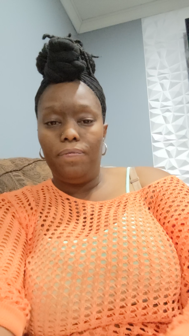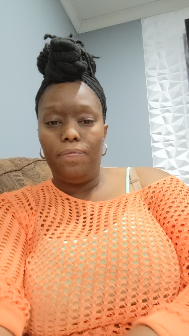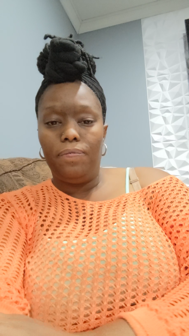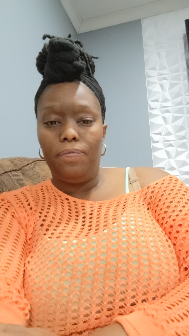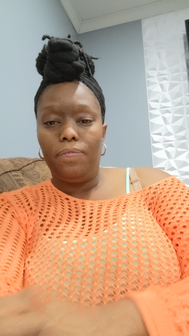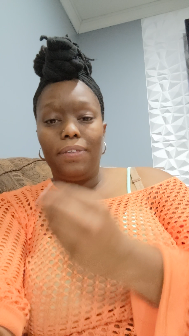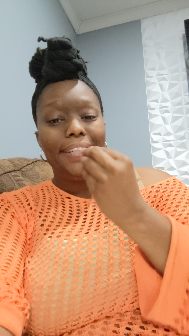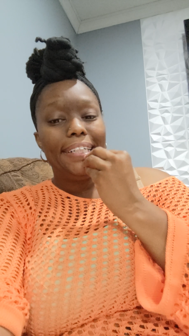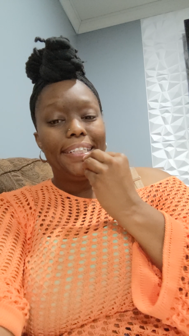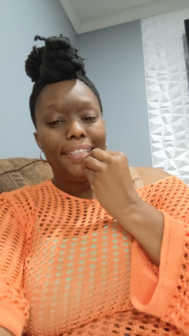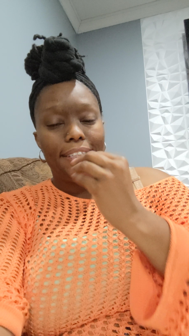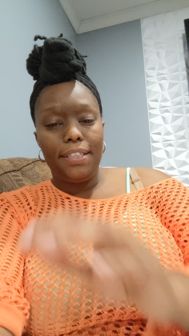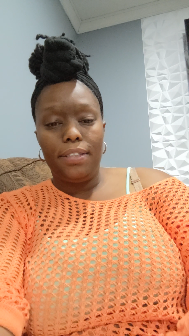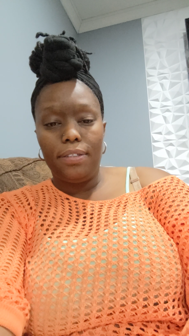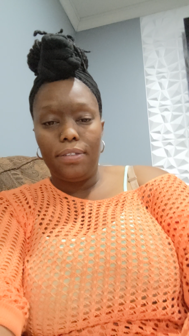eat